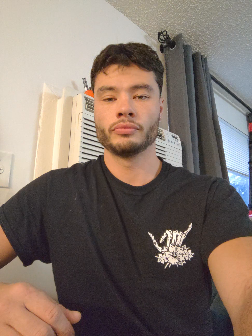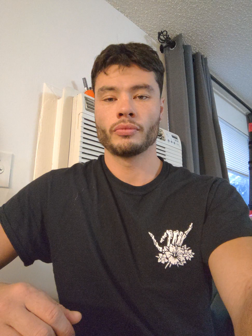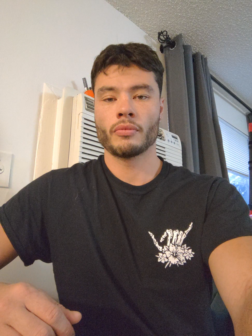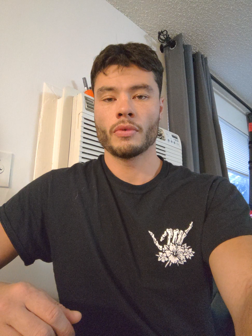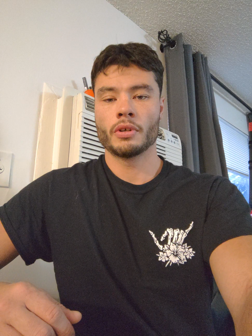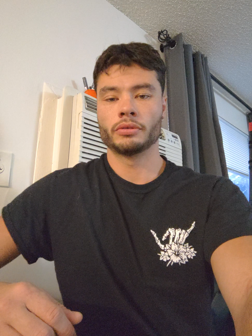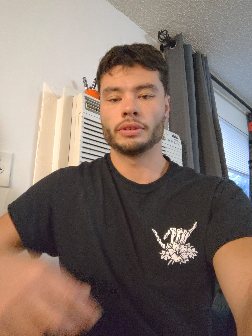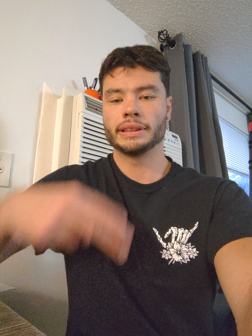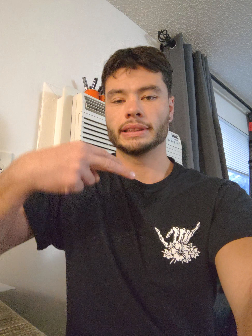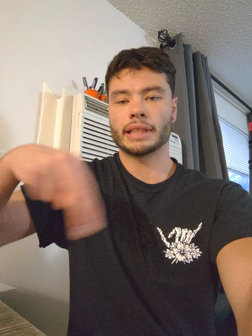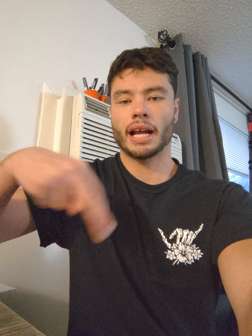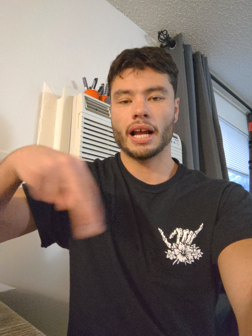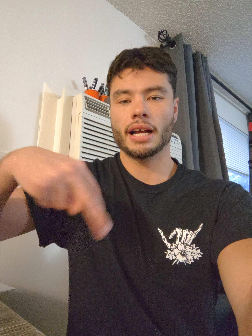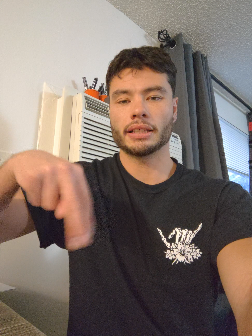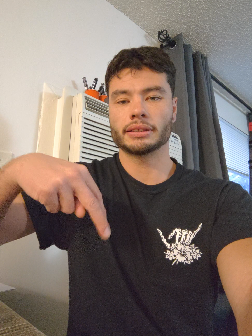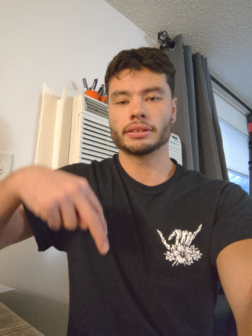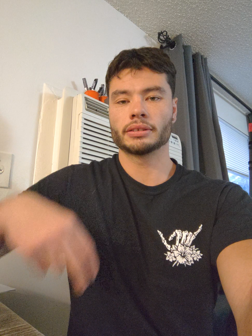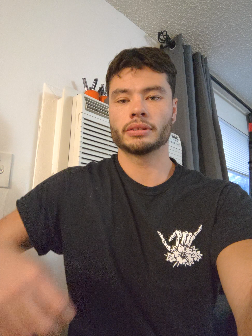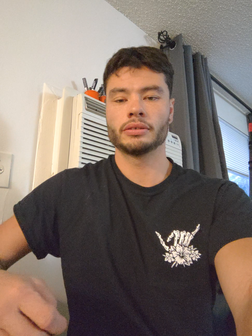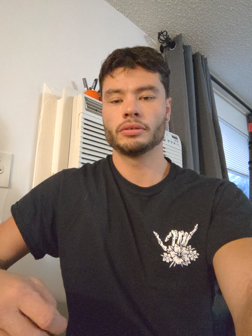dance